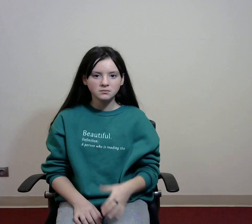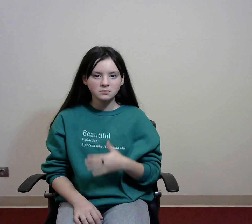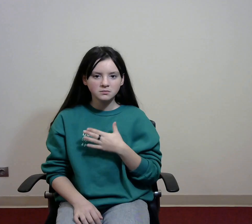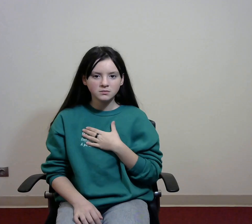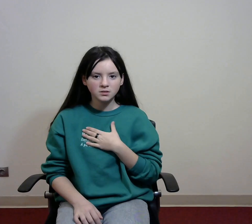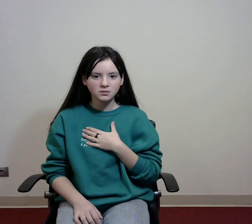mənim